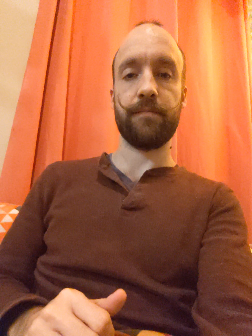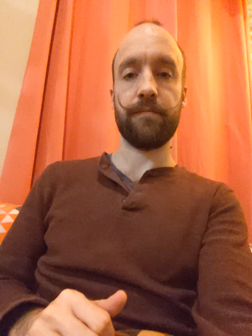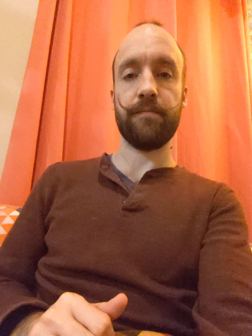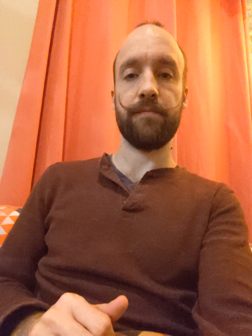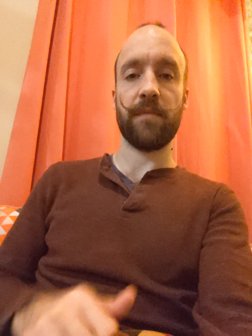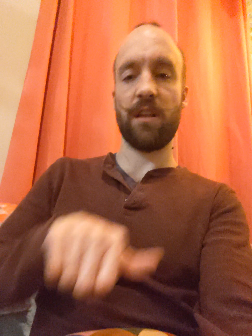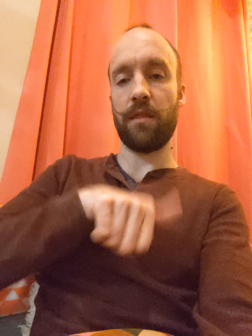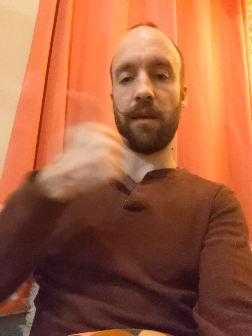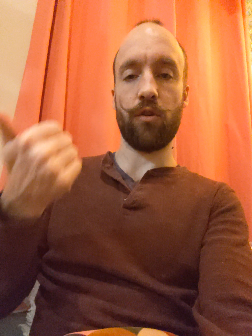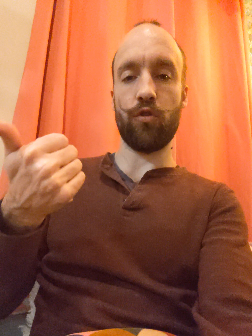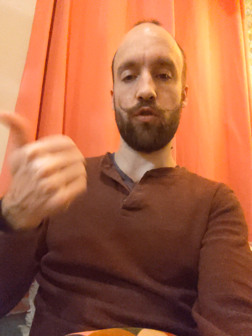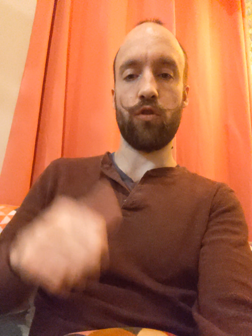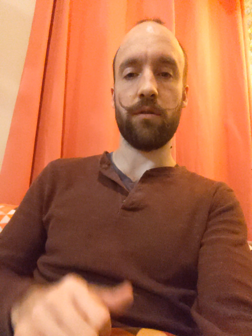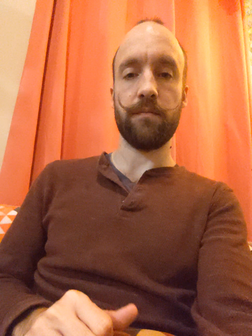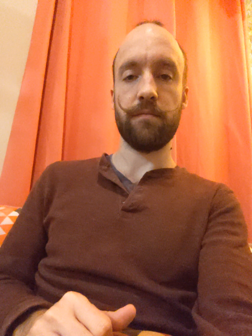another